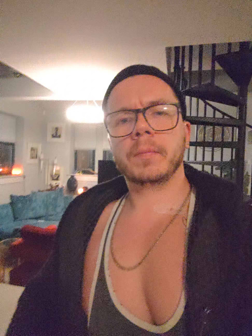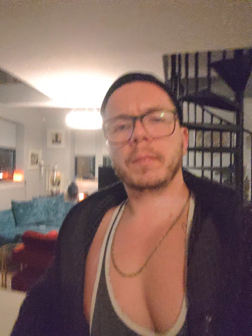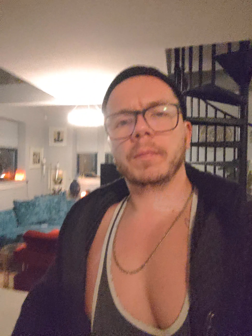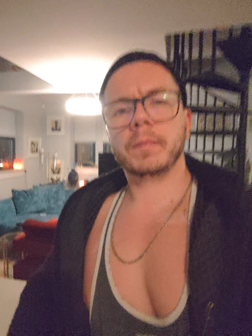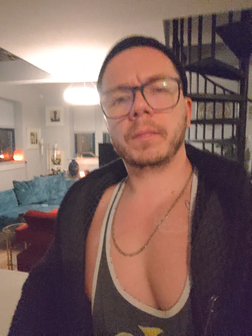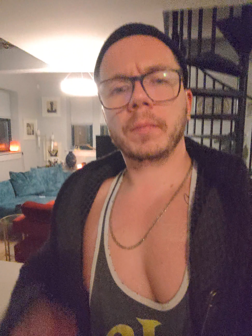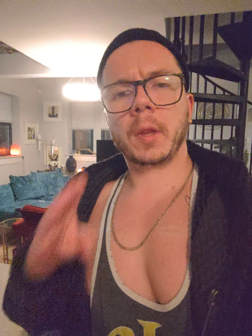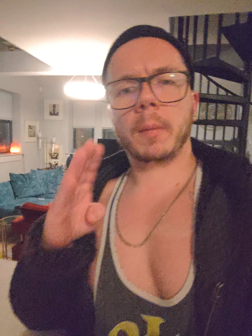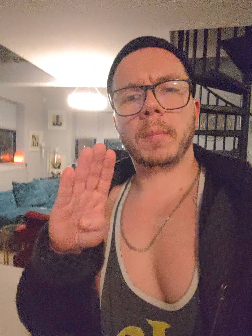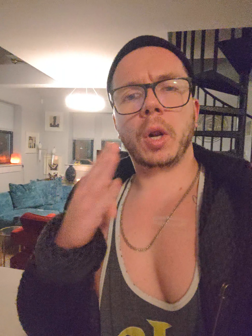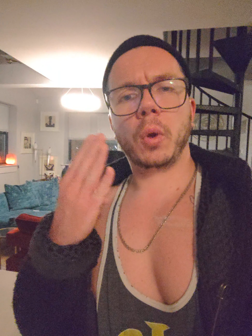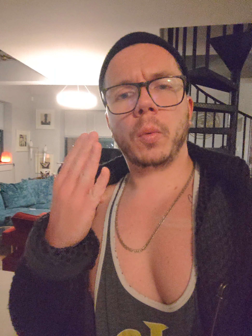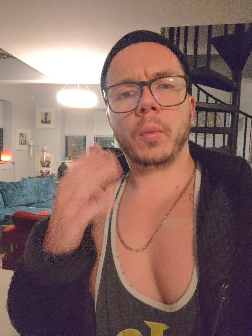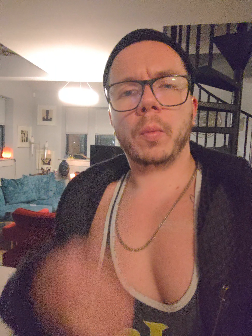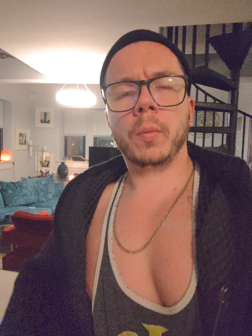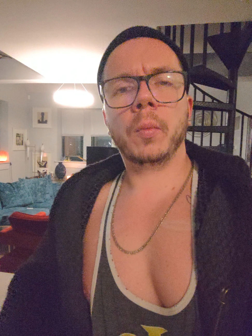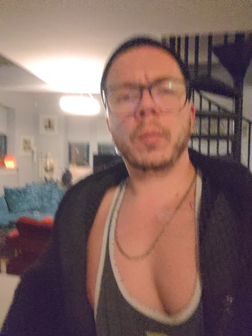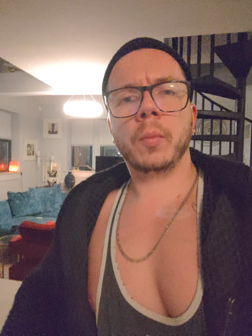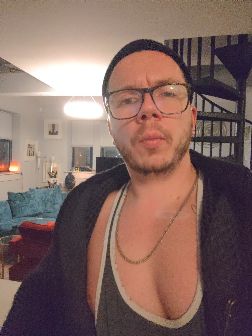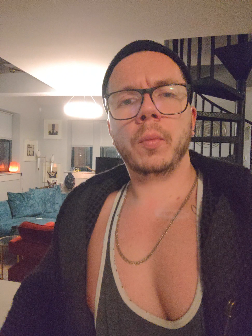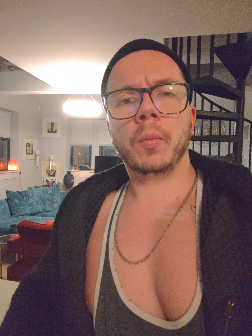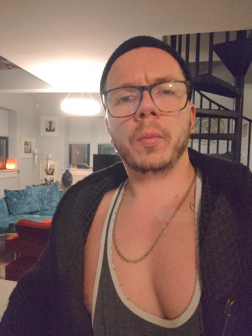blue